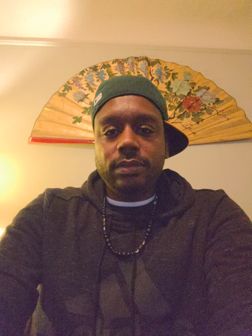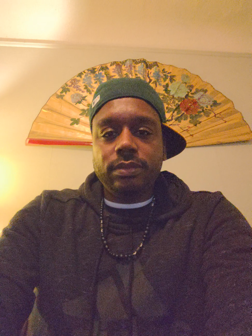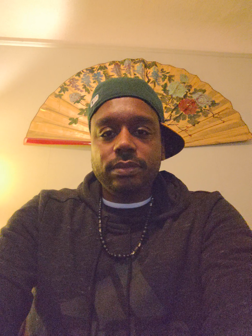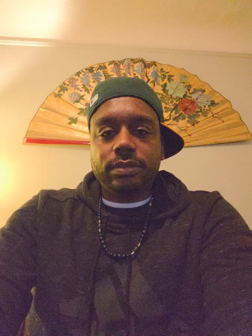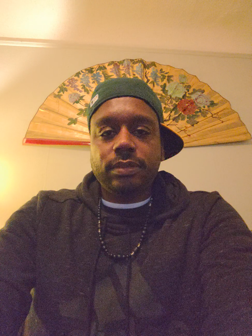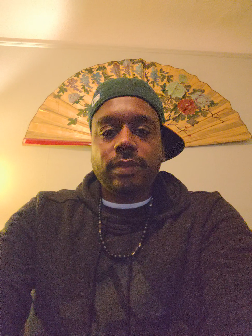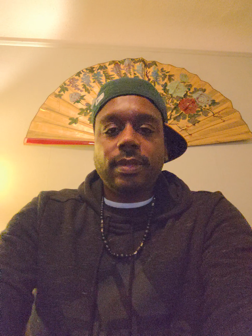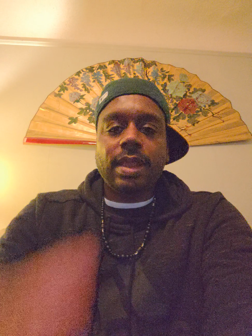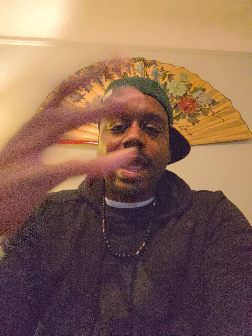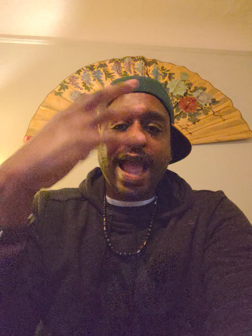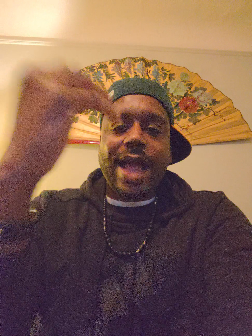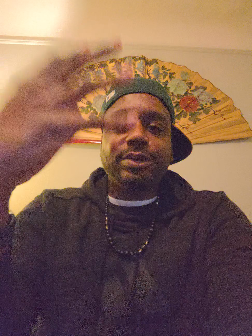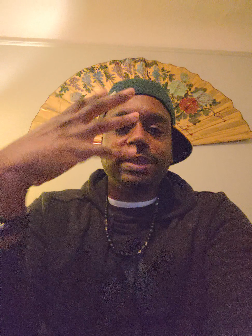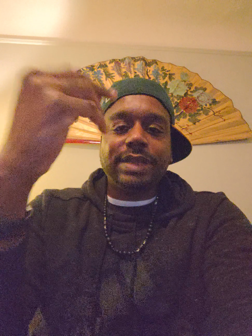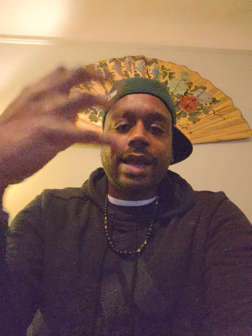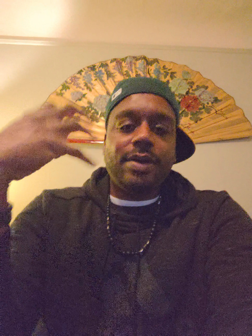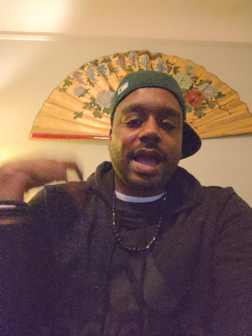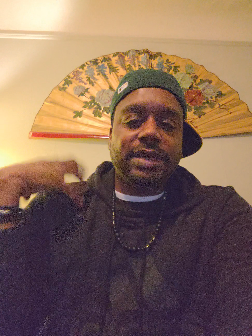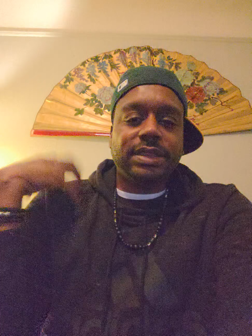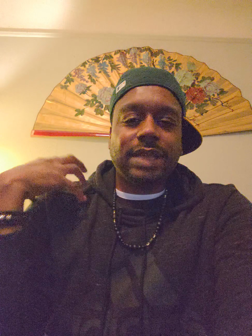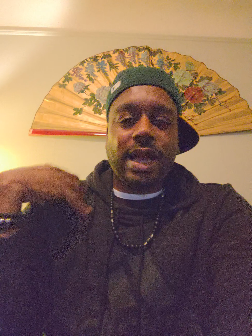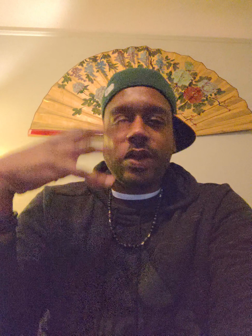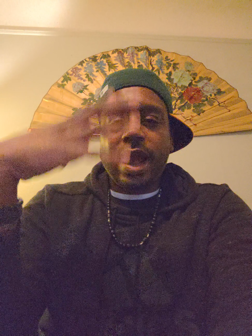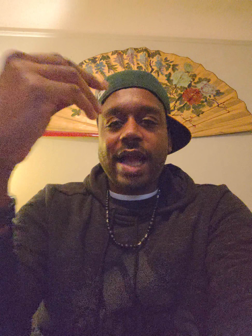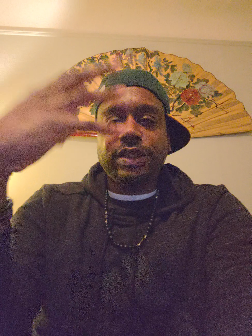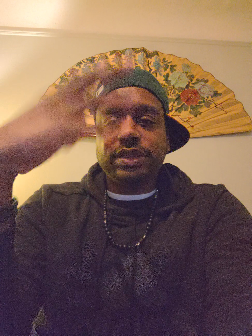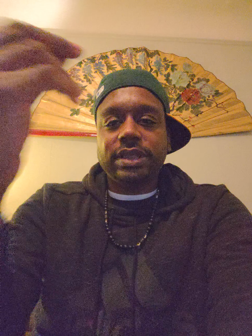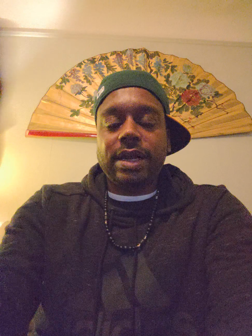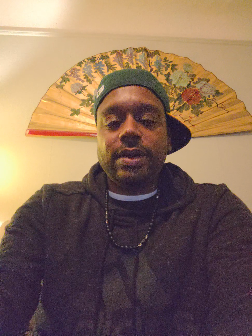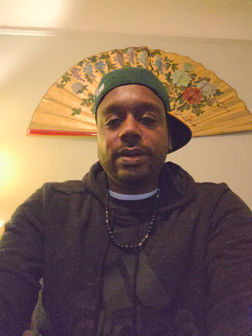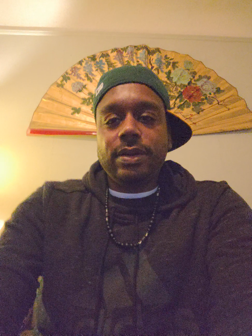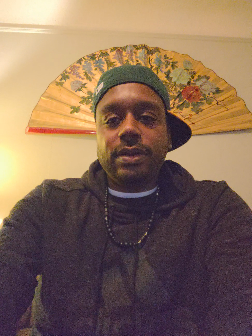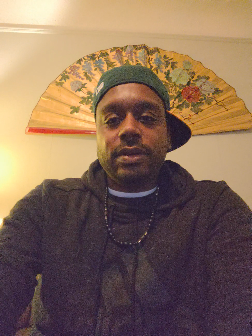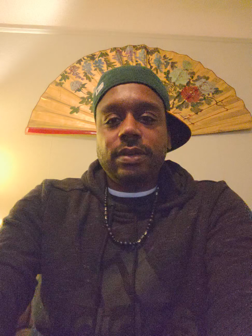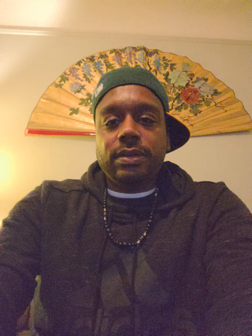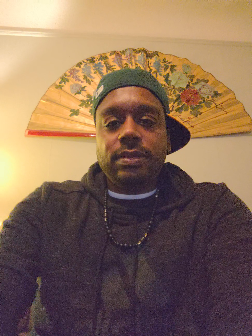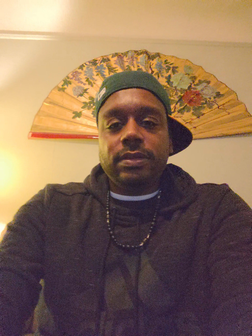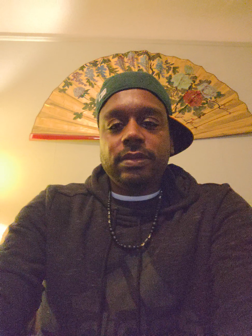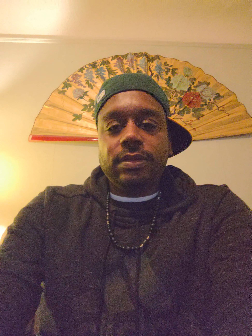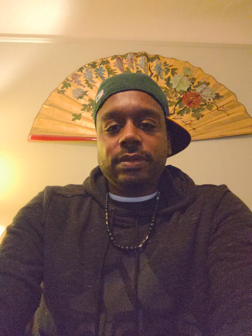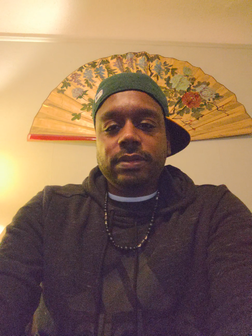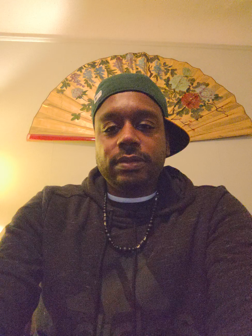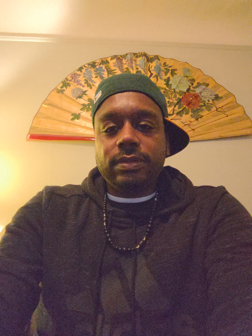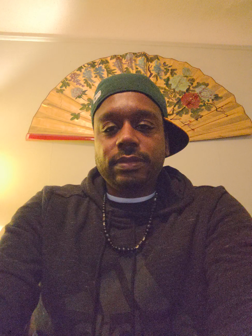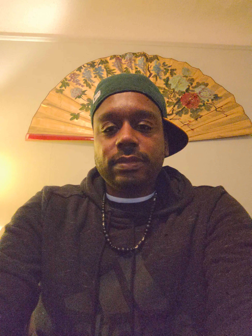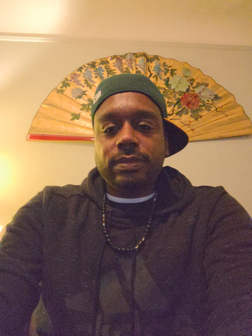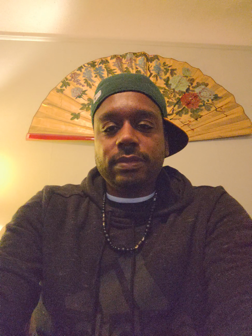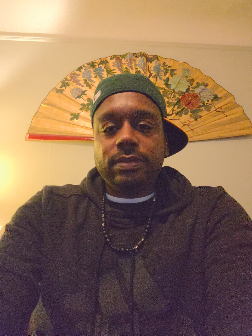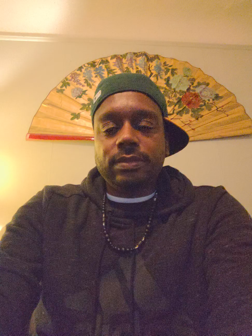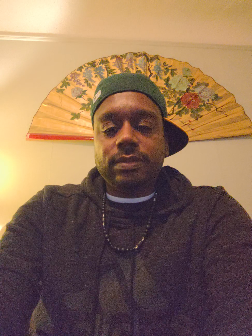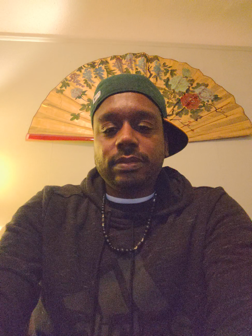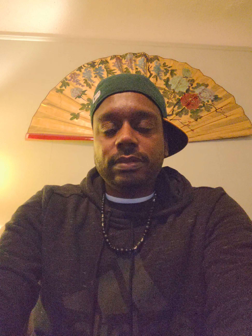outside